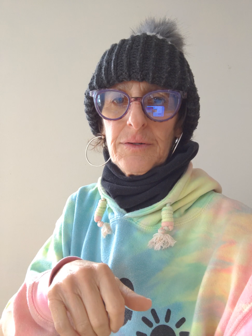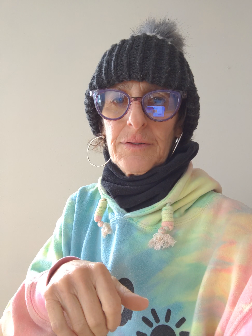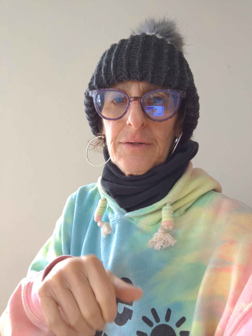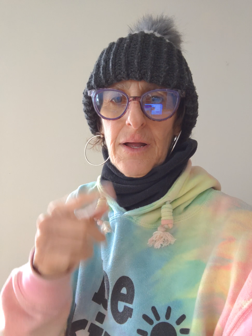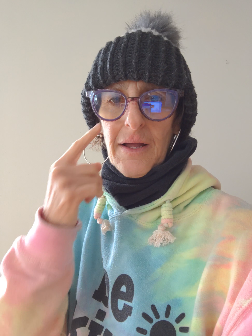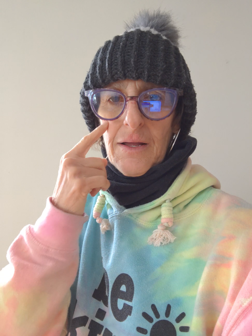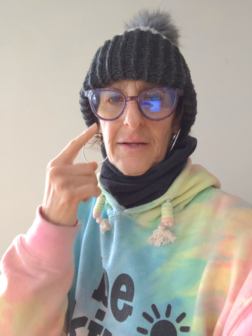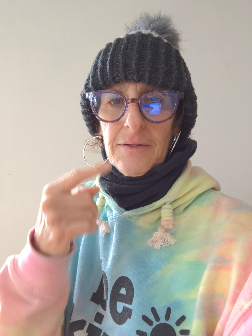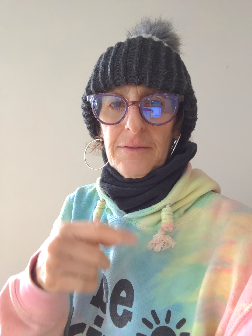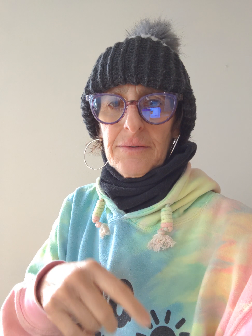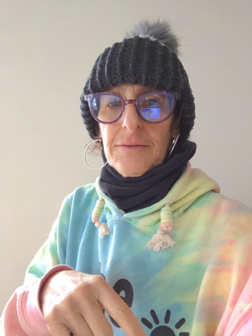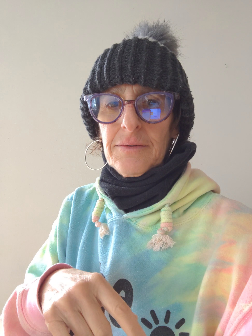eye